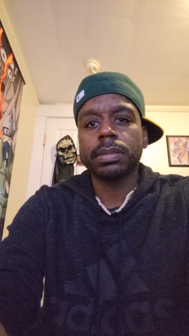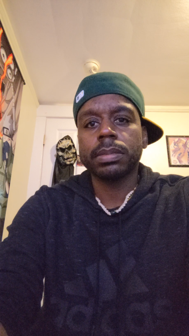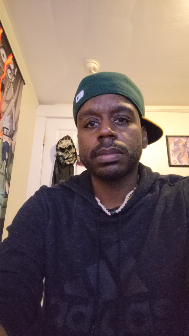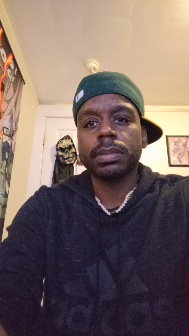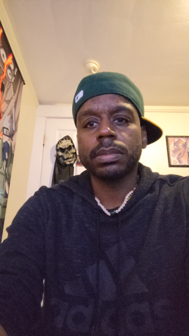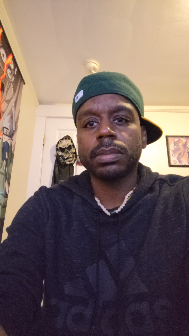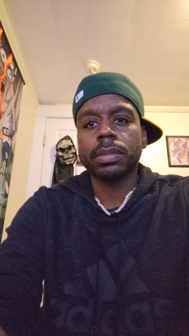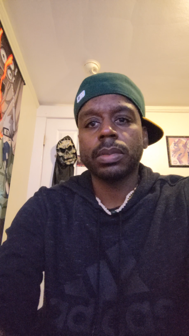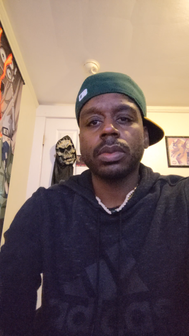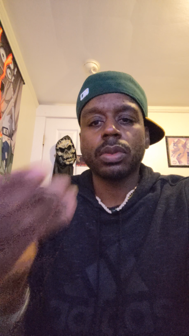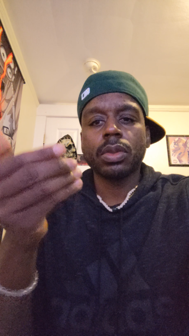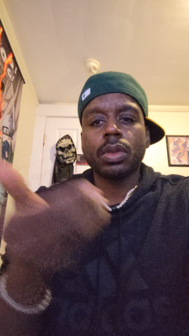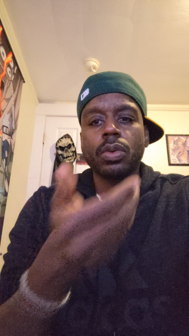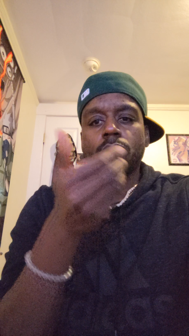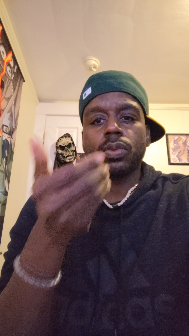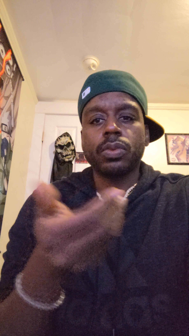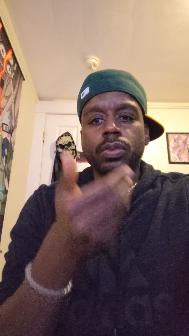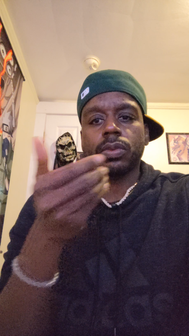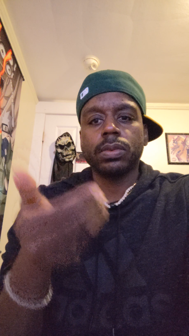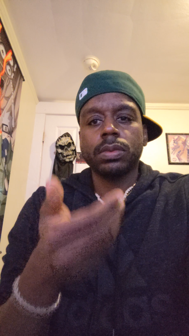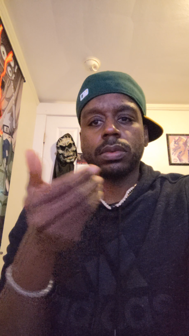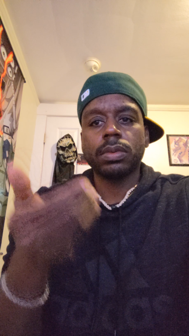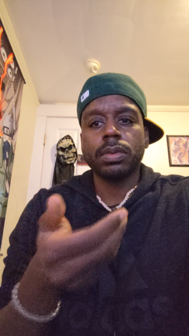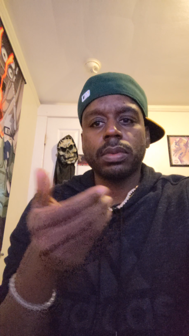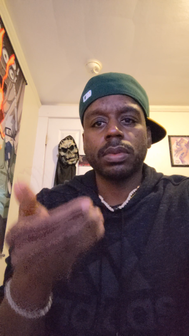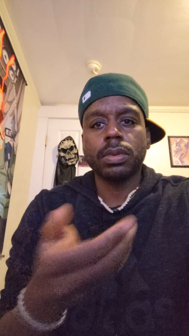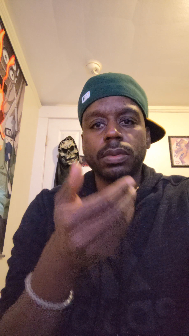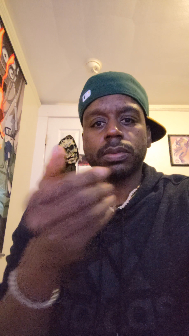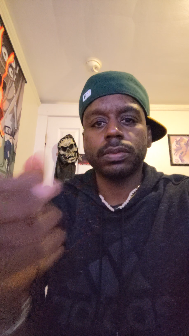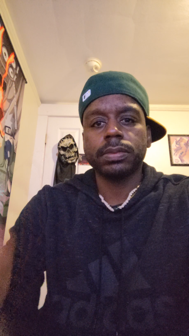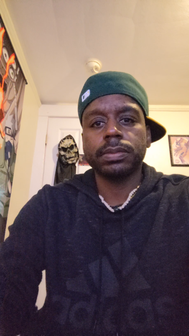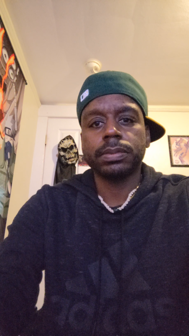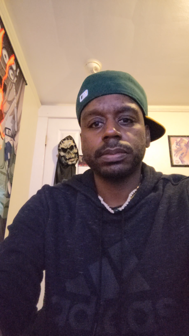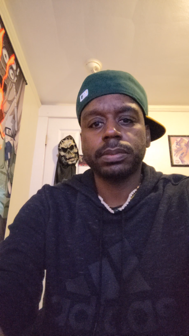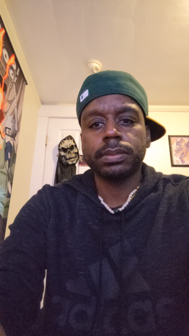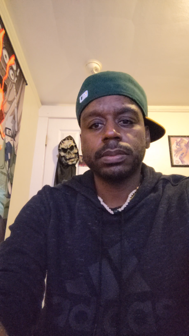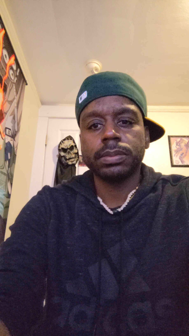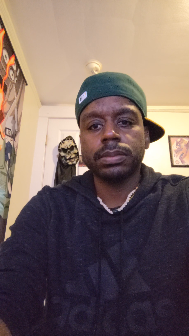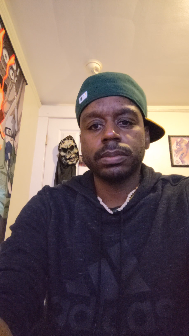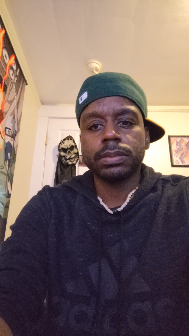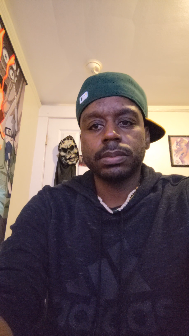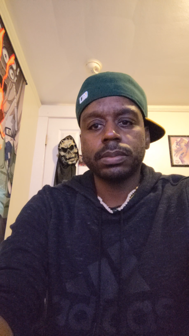new